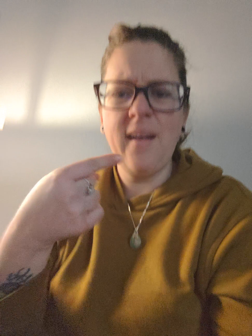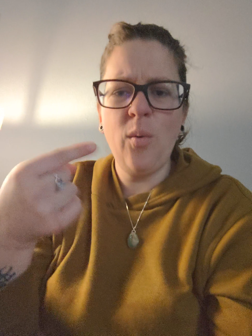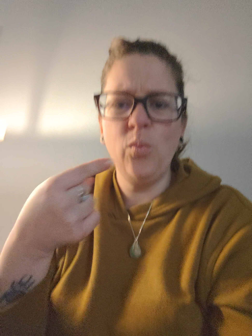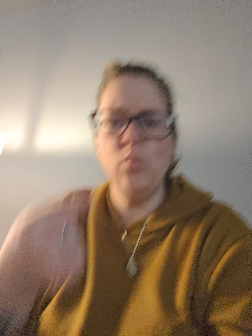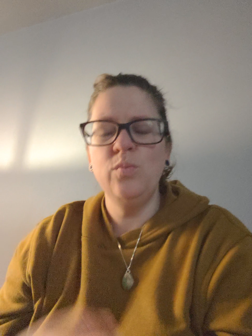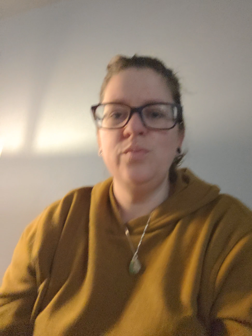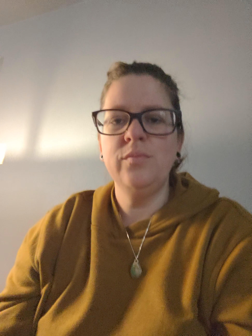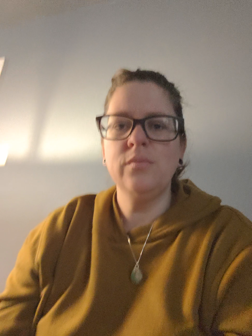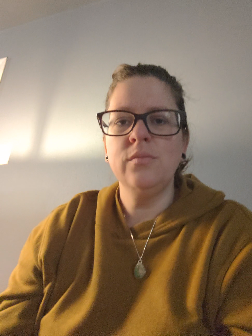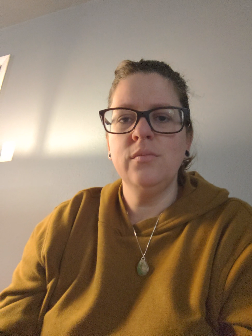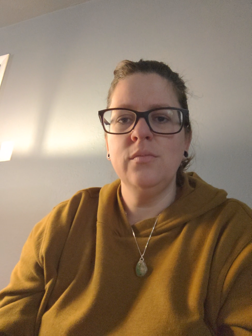owie